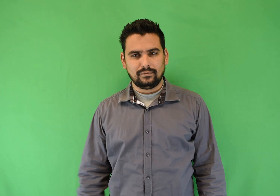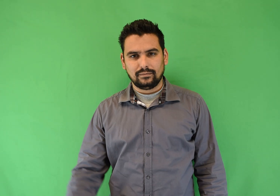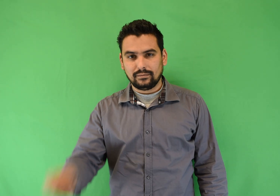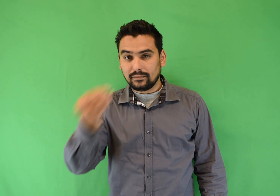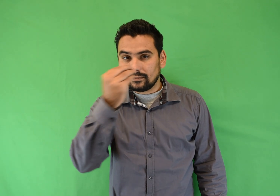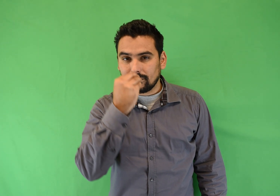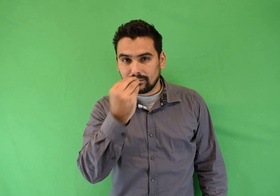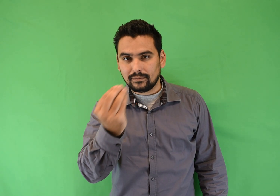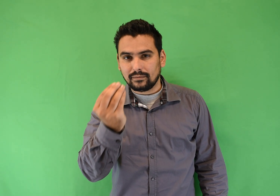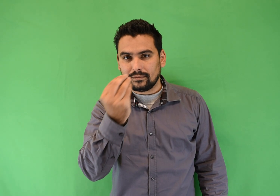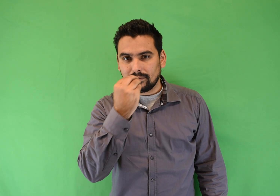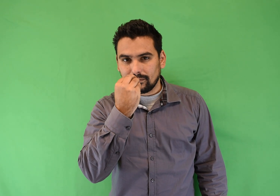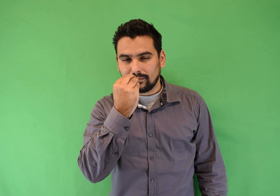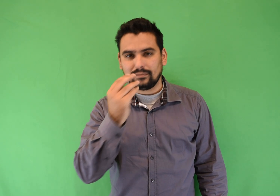comida